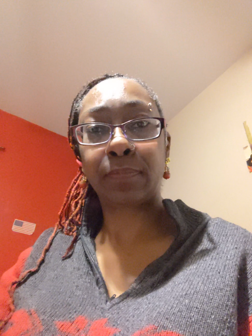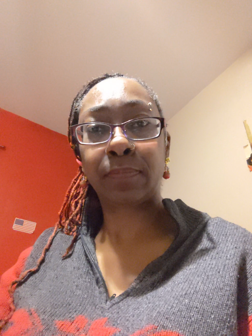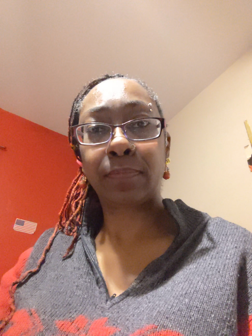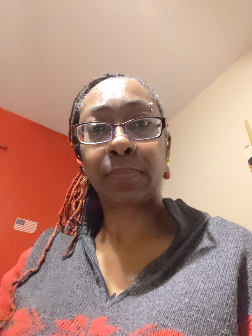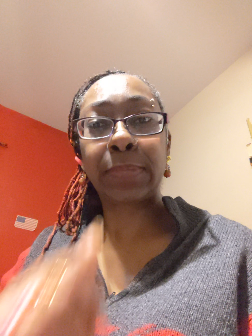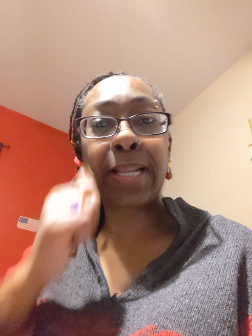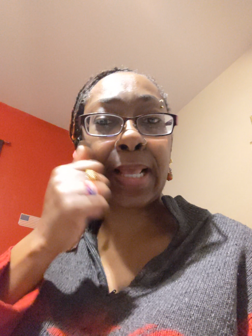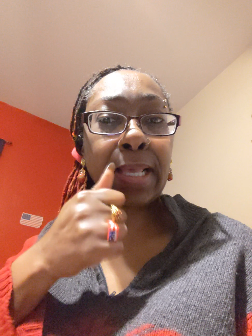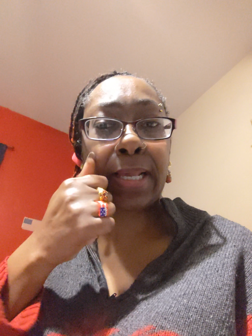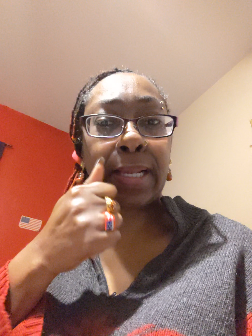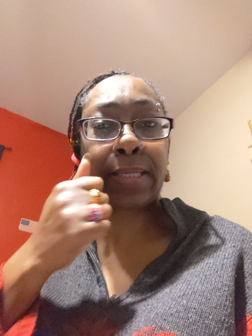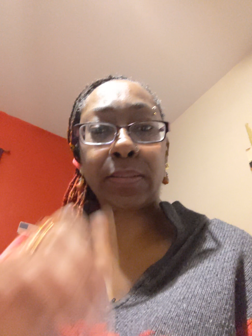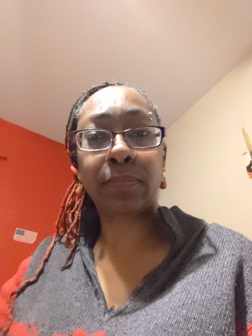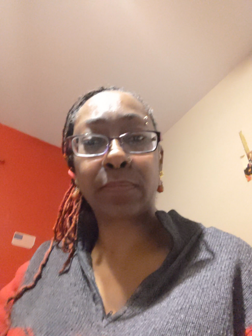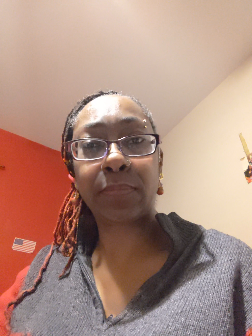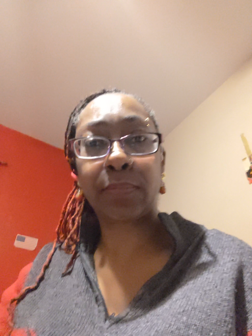aunt